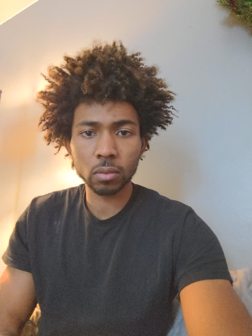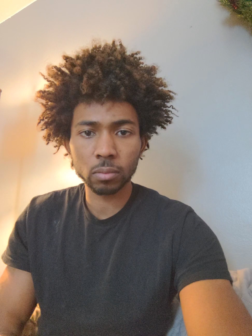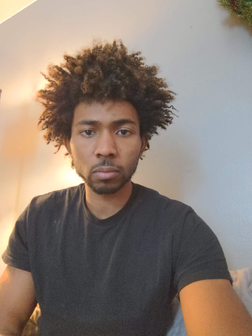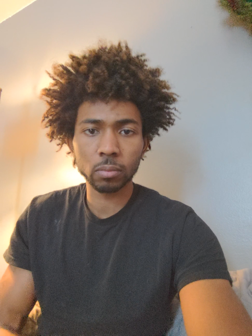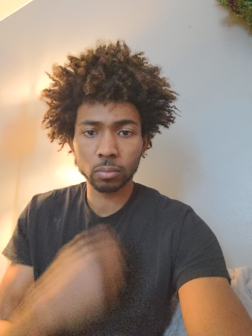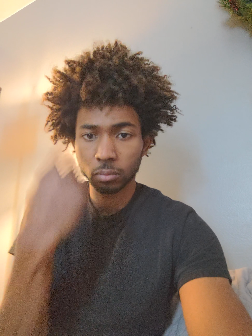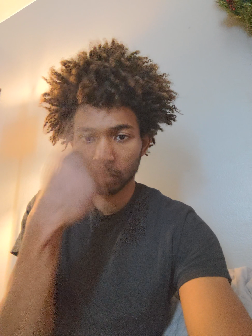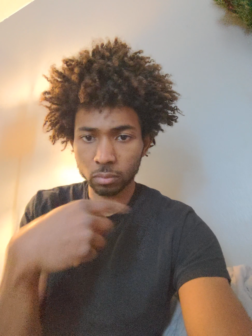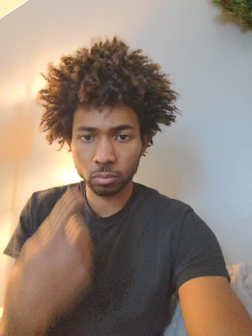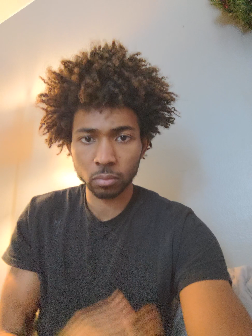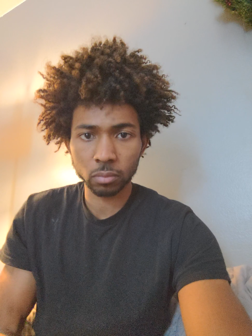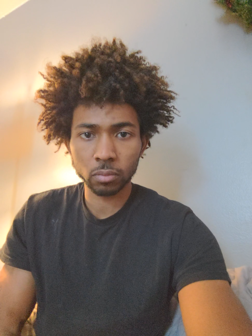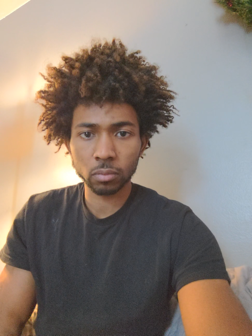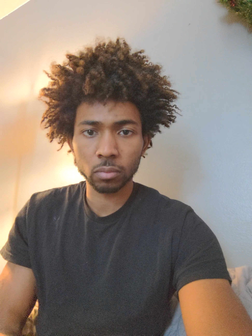face